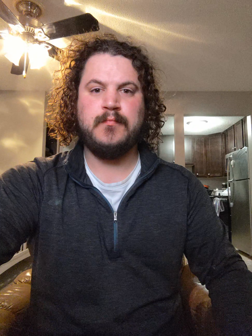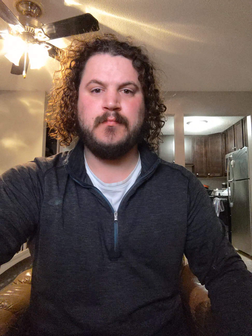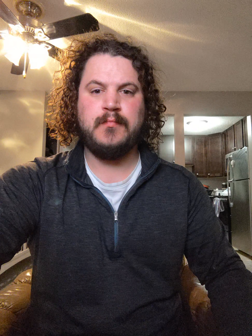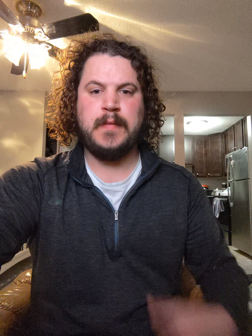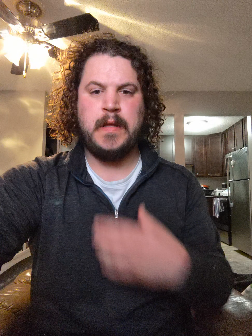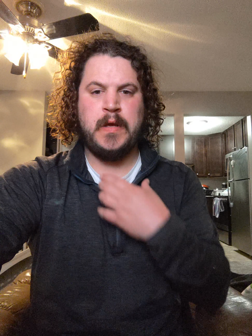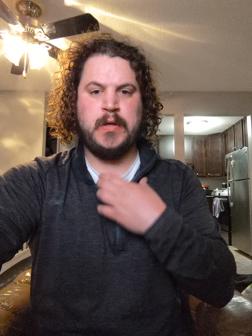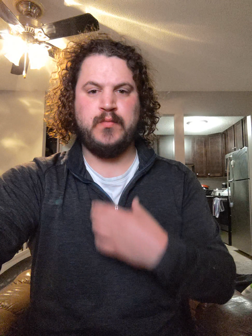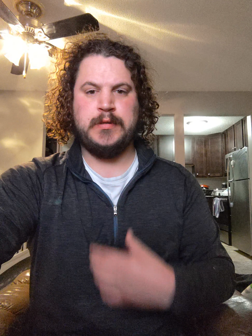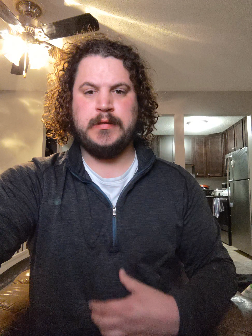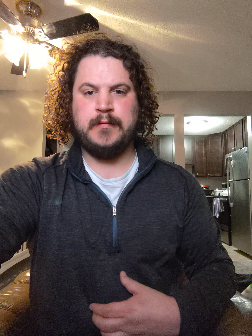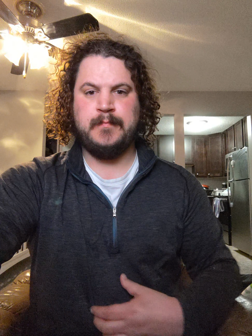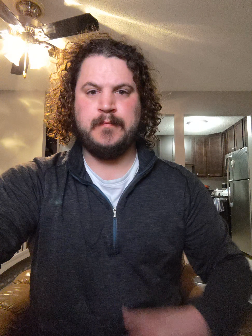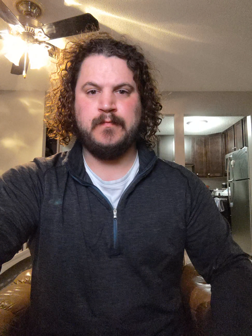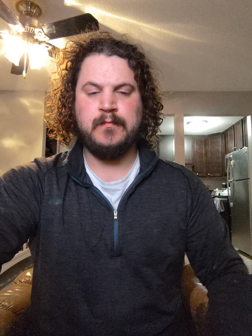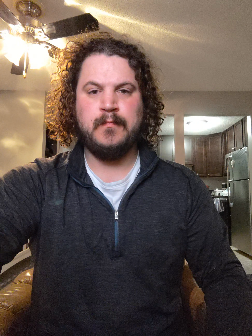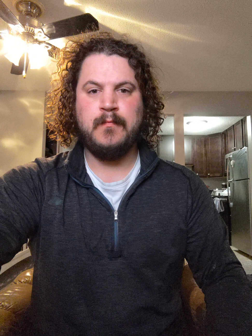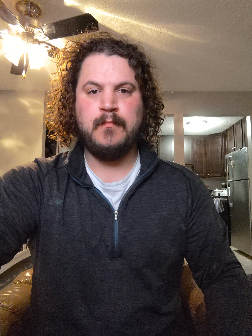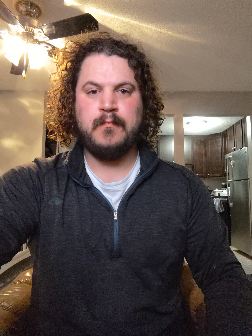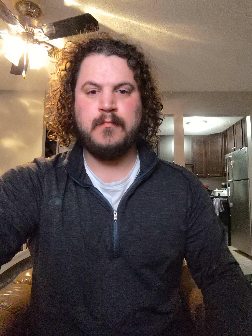hungry